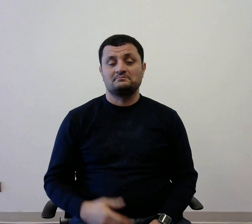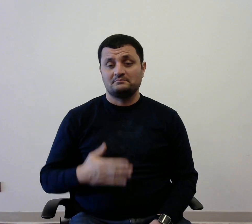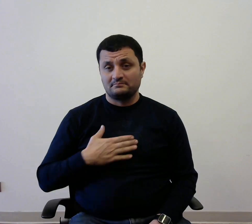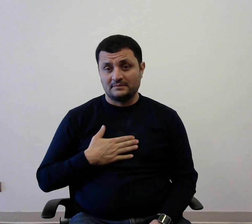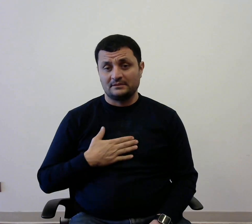mən